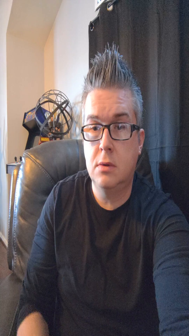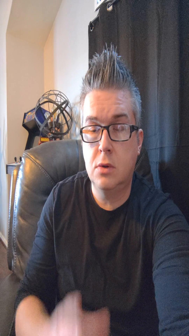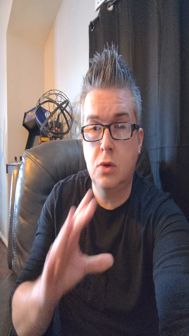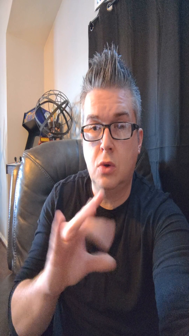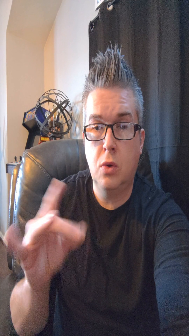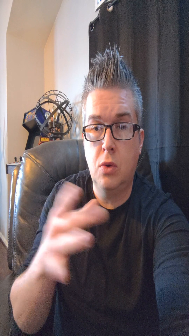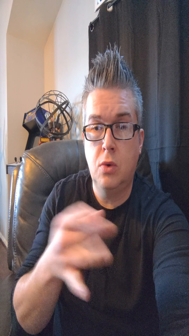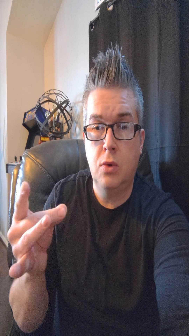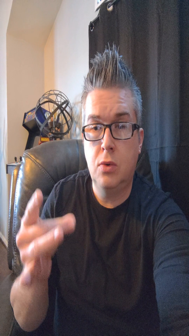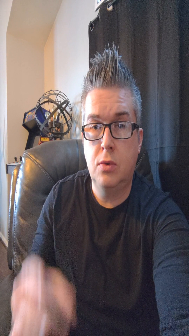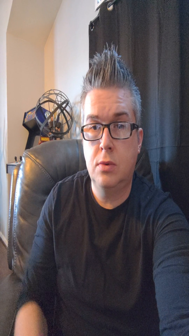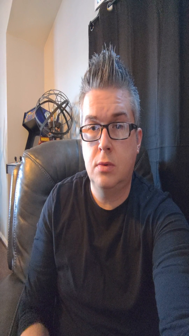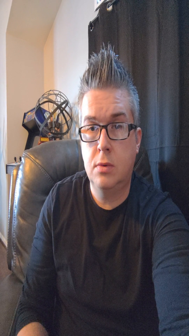story